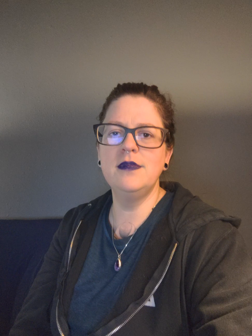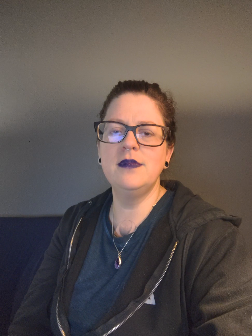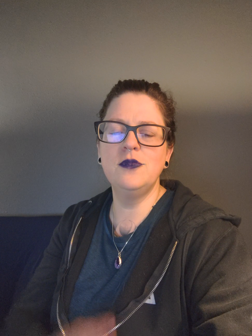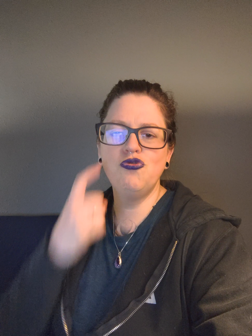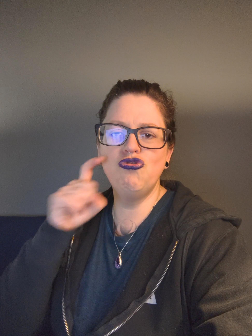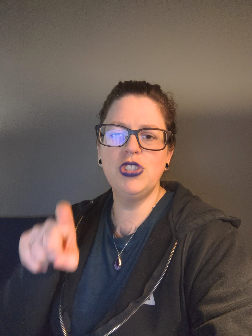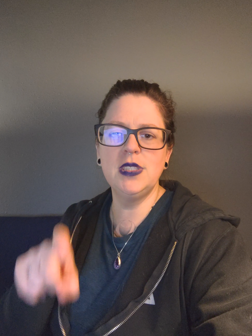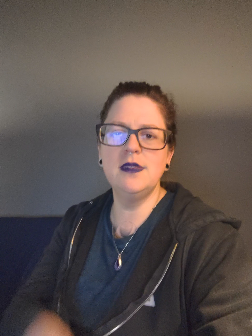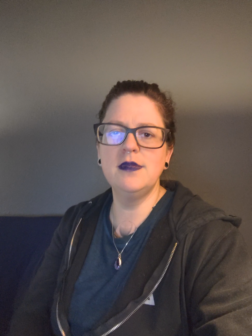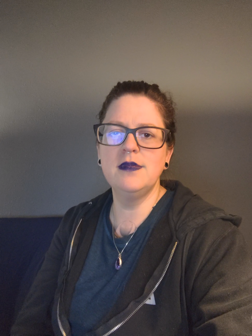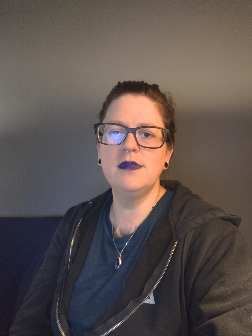cry